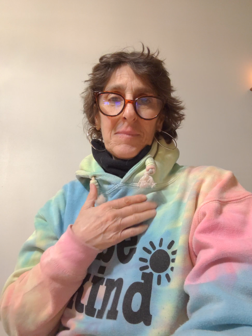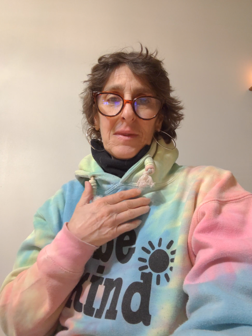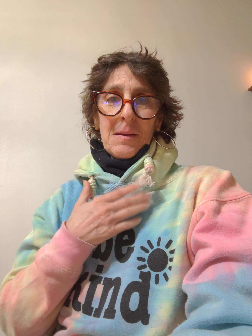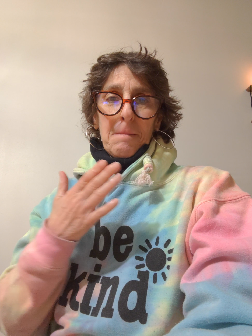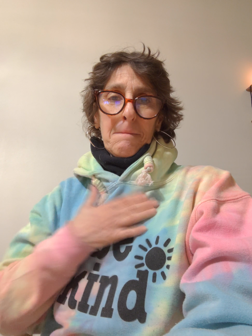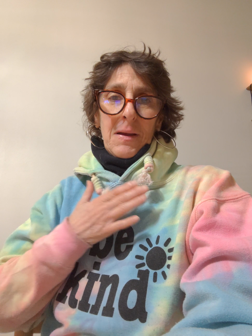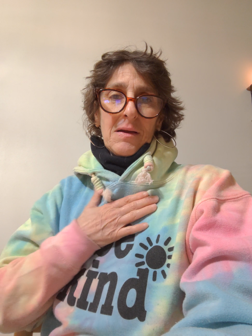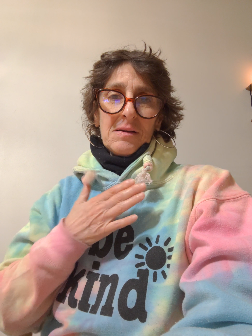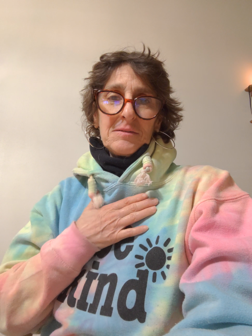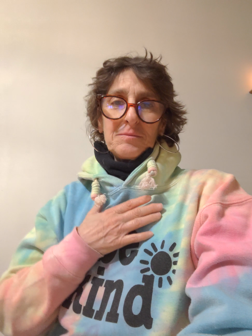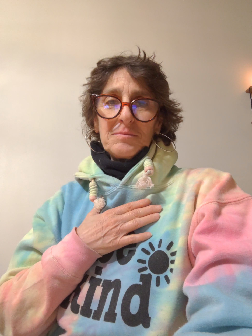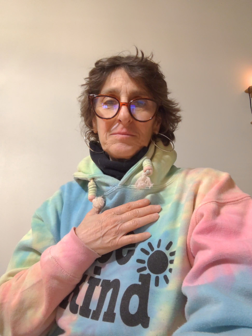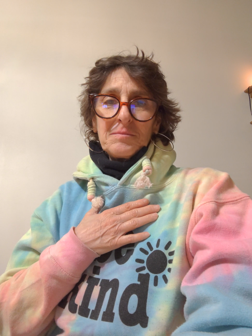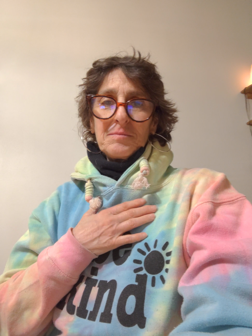my